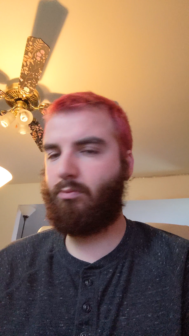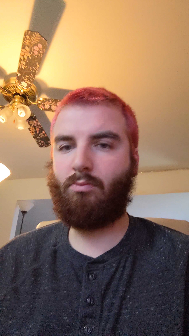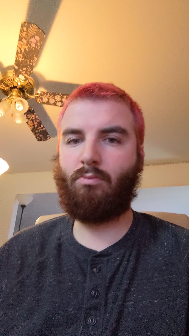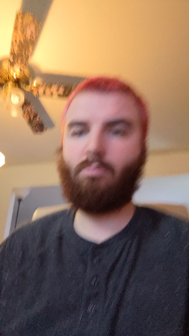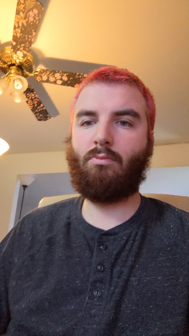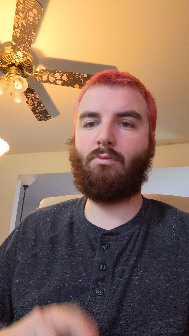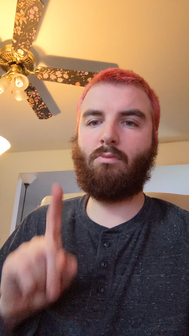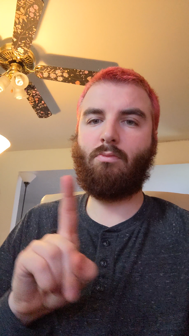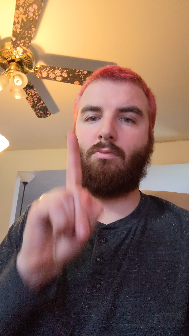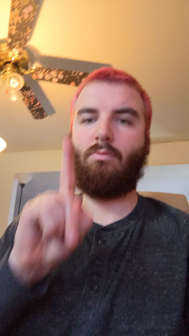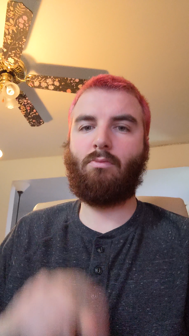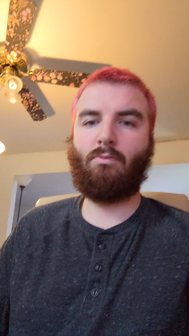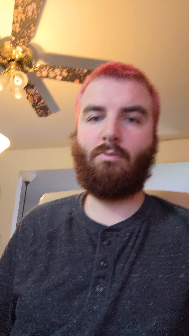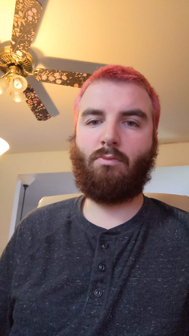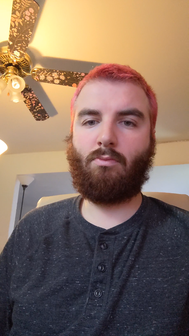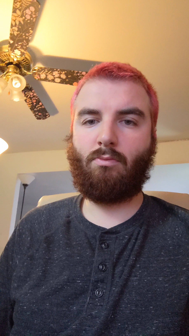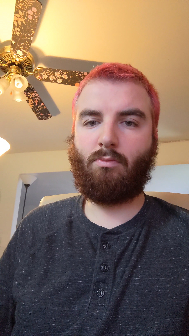bump